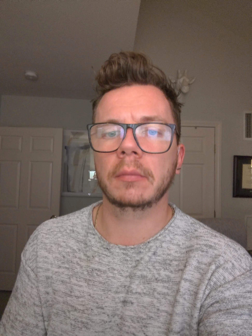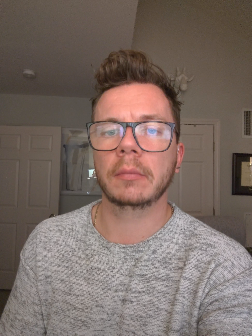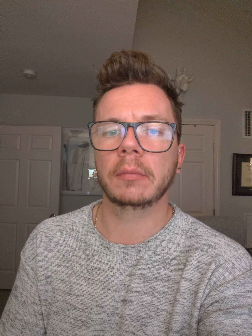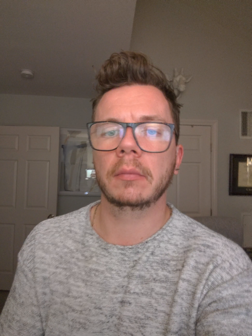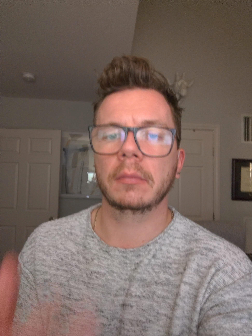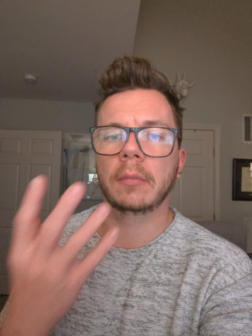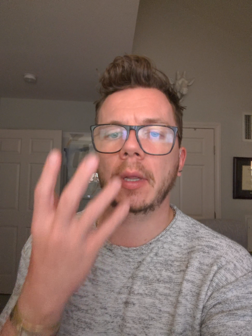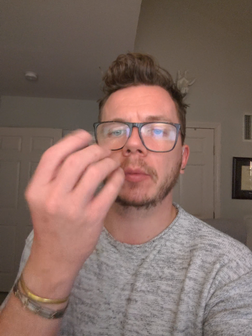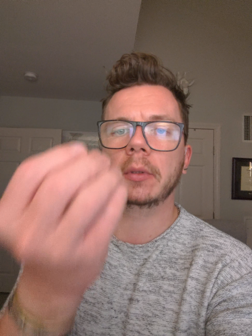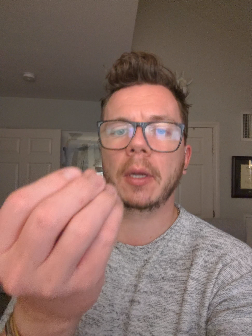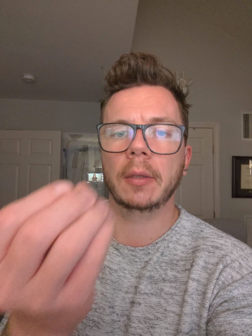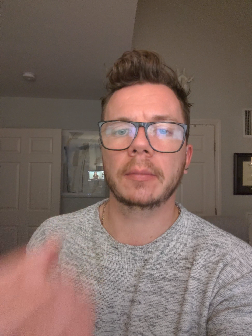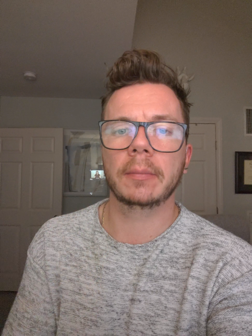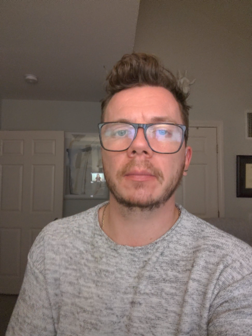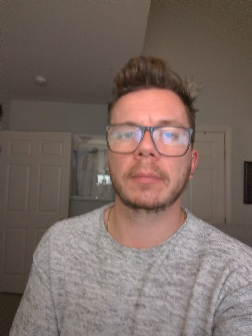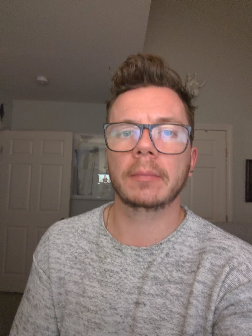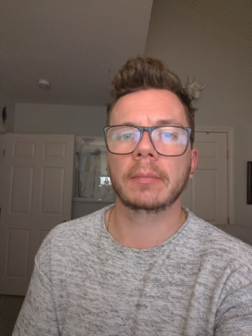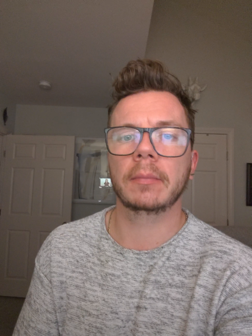outside